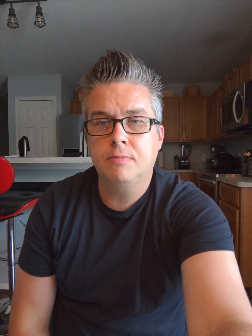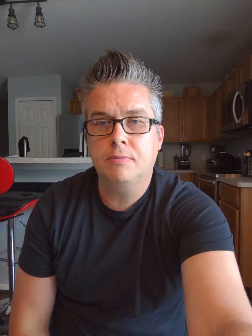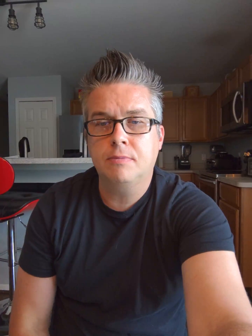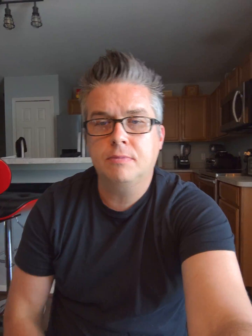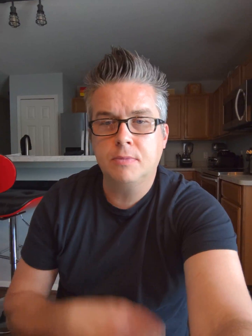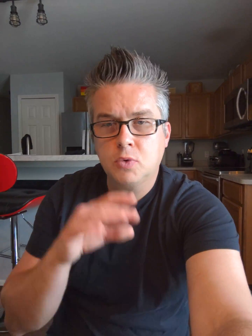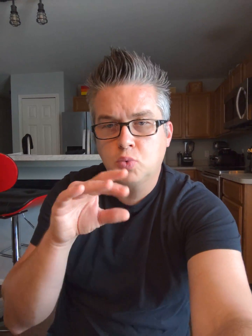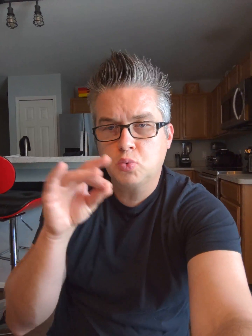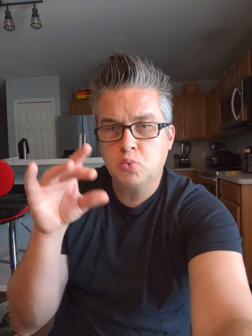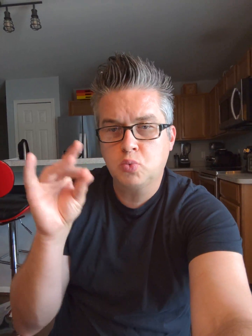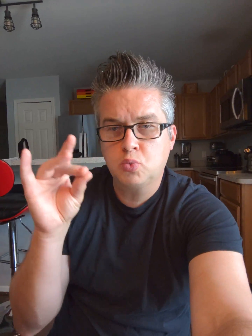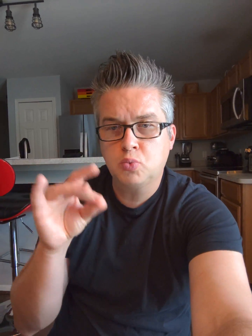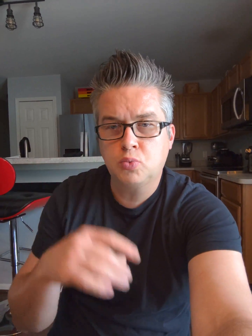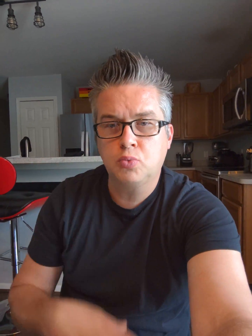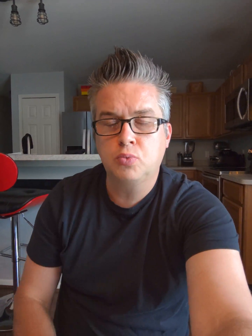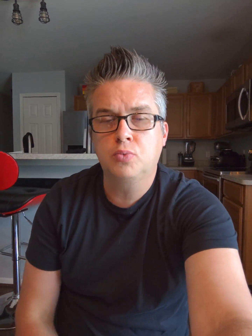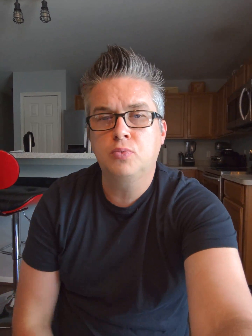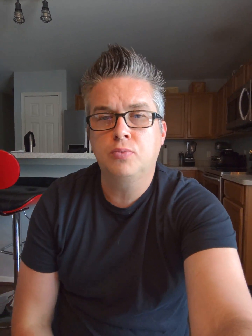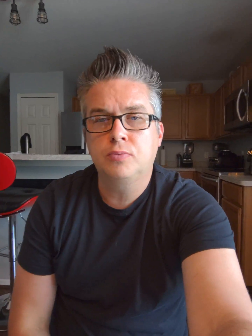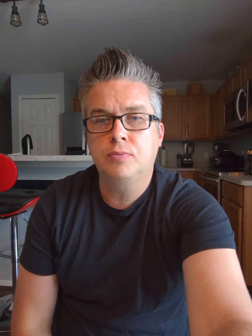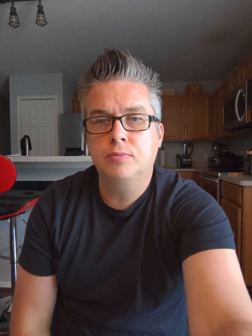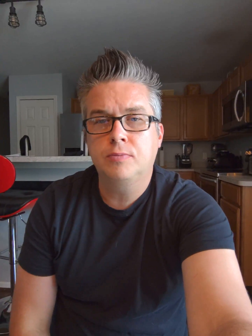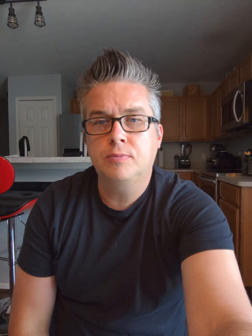choose